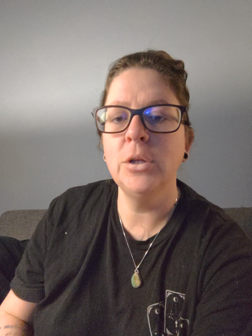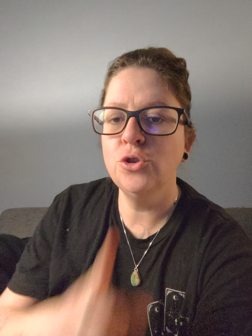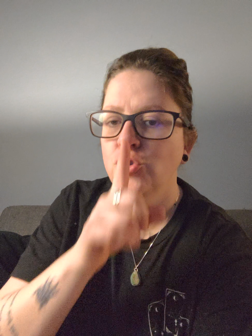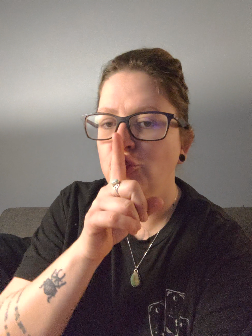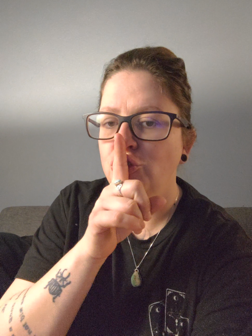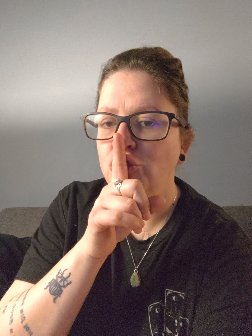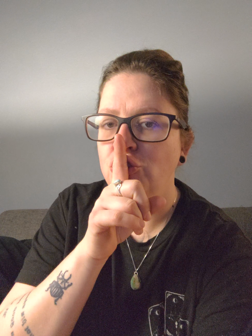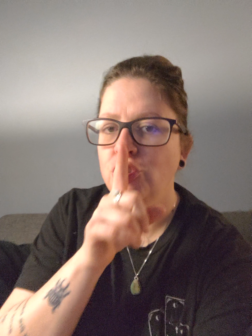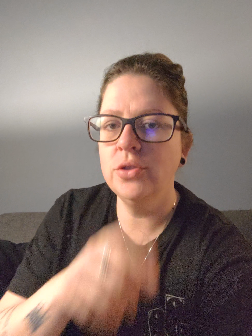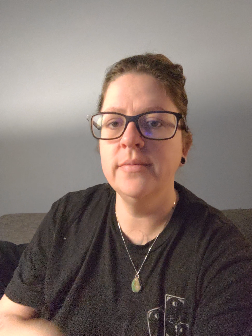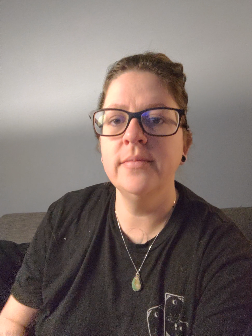shhh